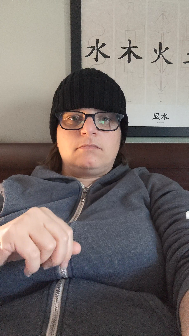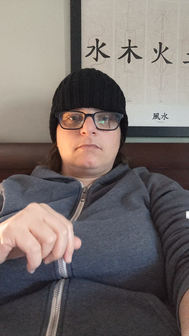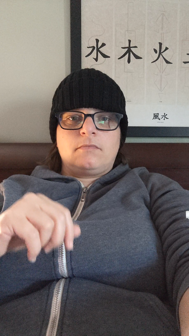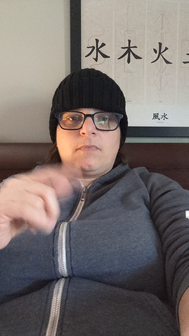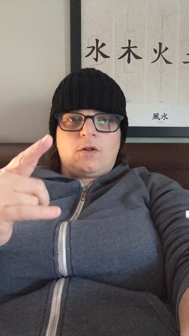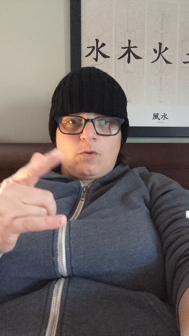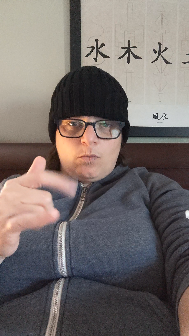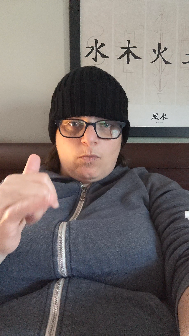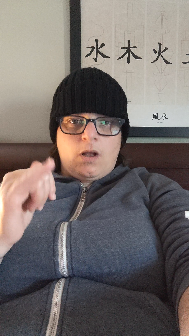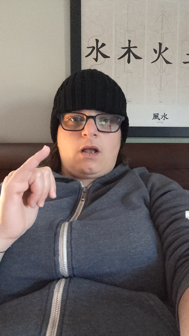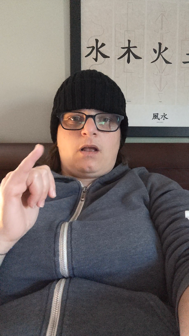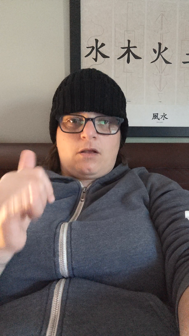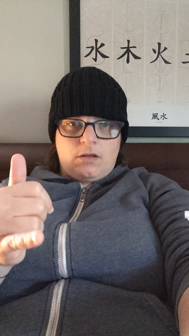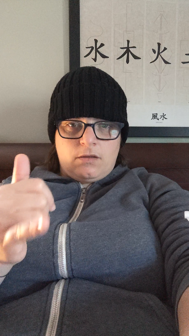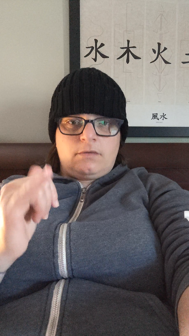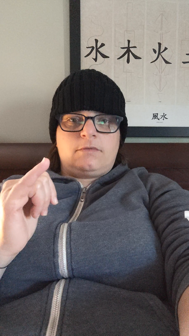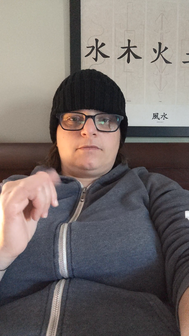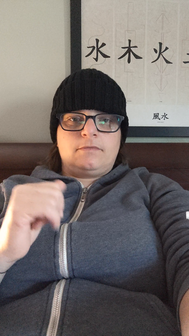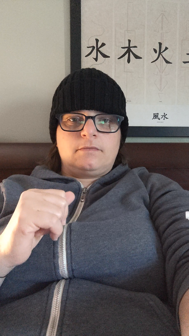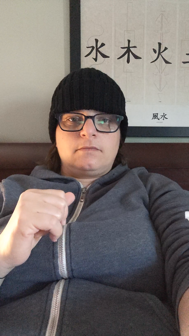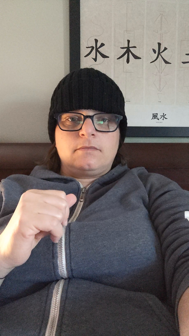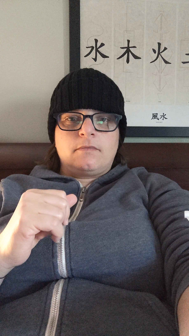rocking chair